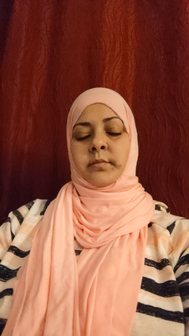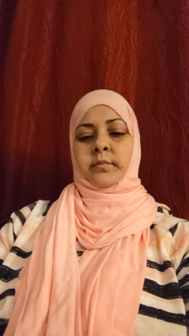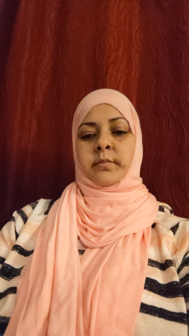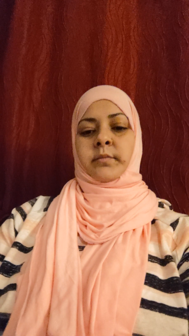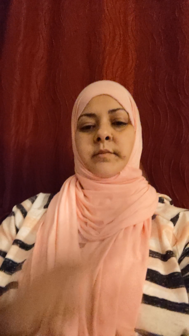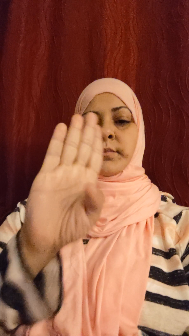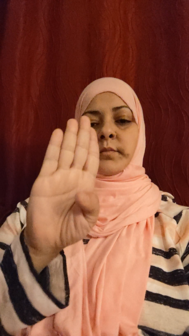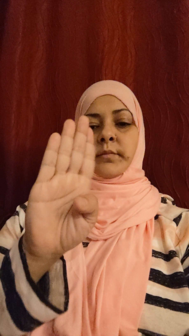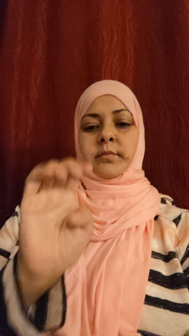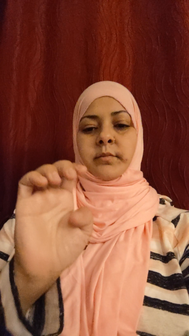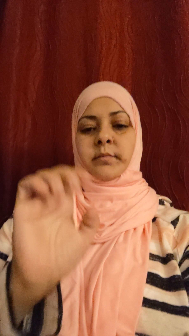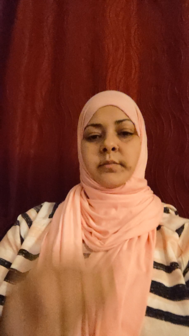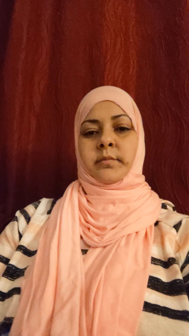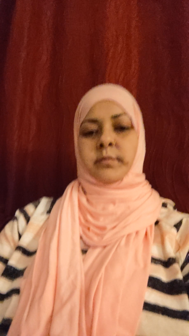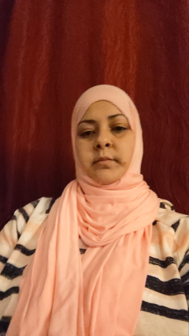be